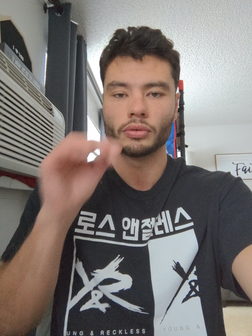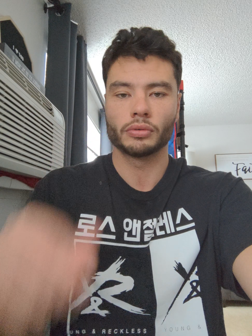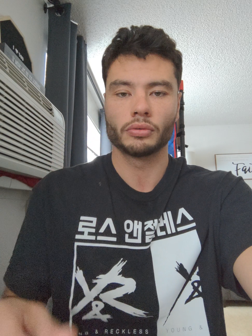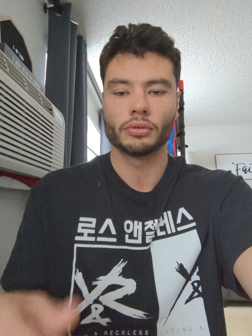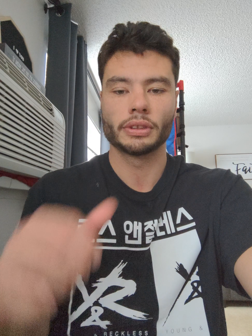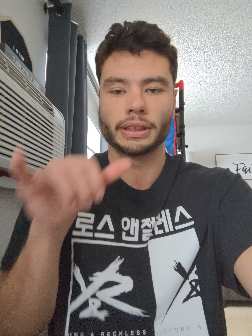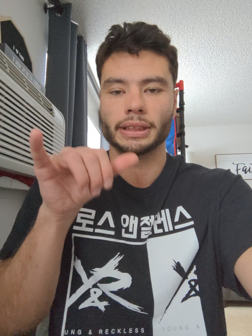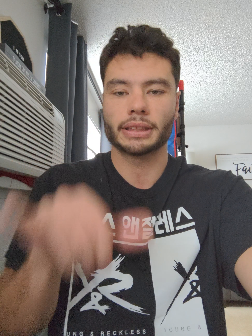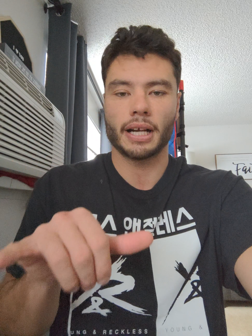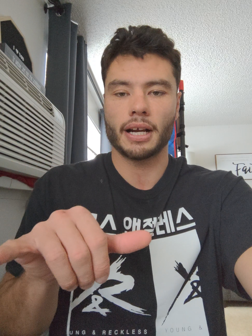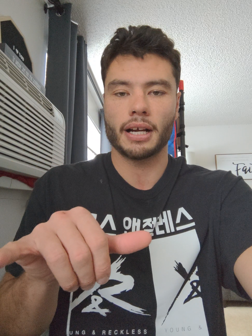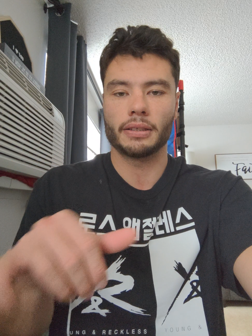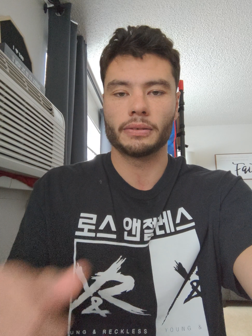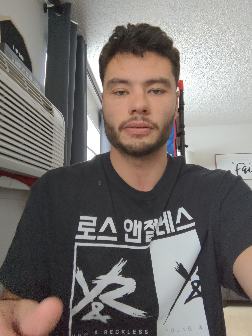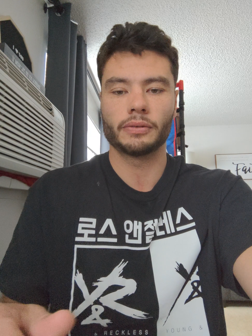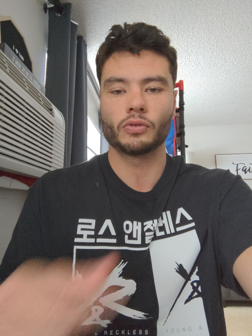stay